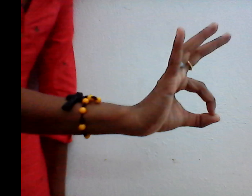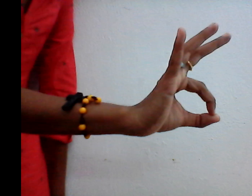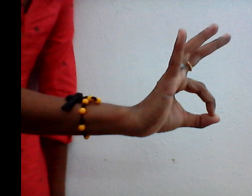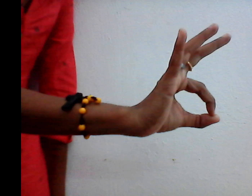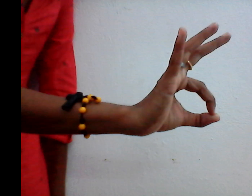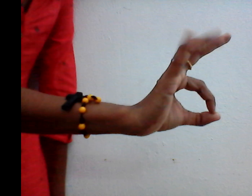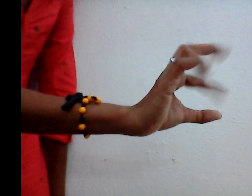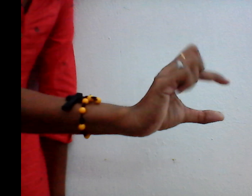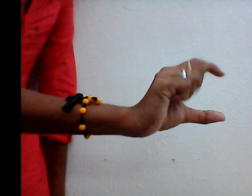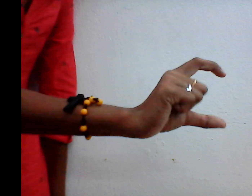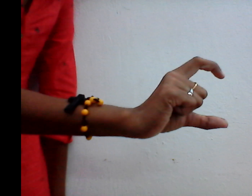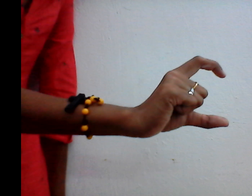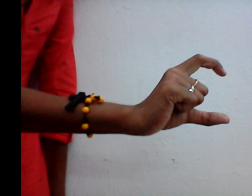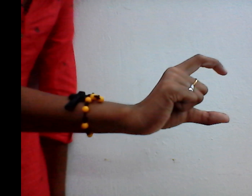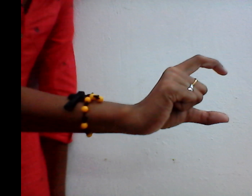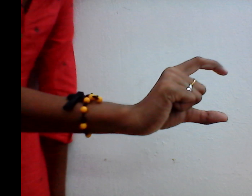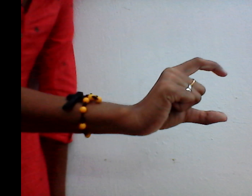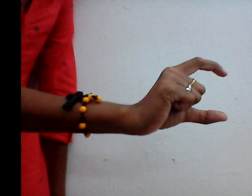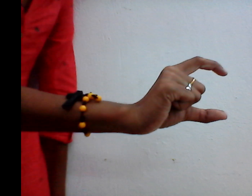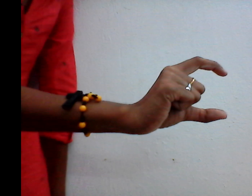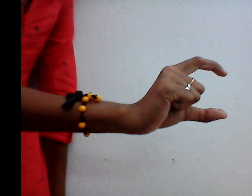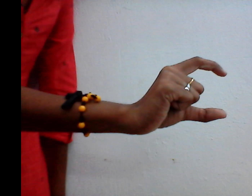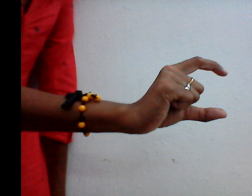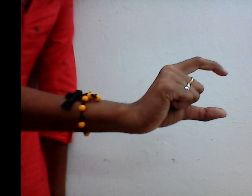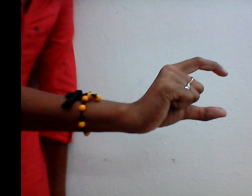ഓ